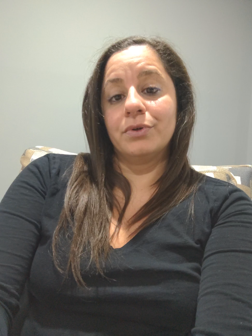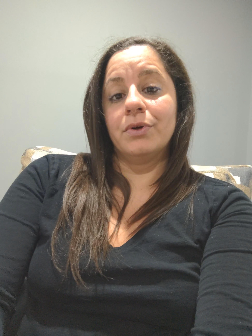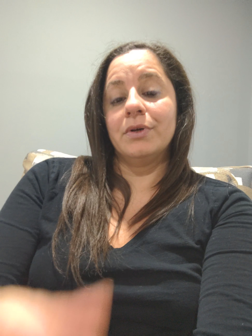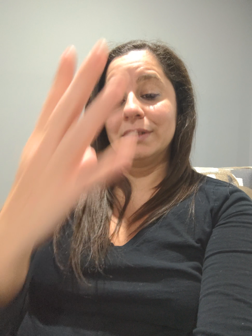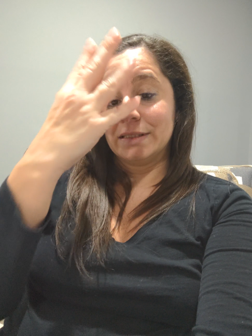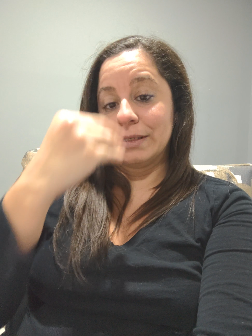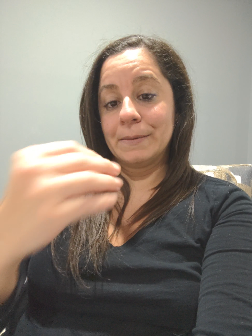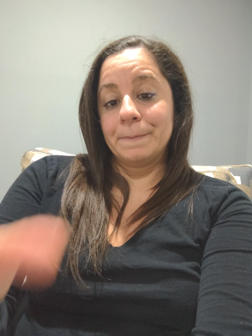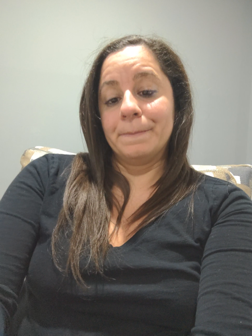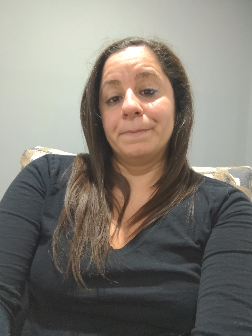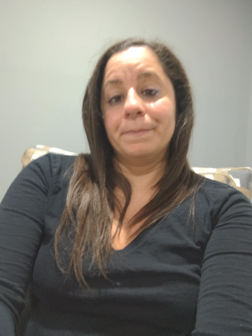sleep